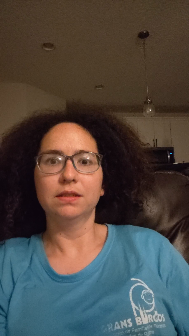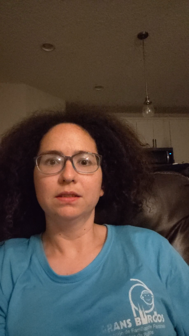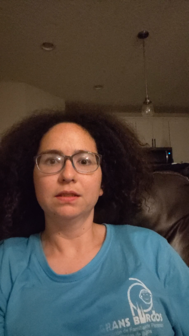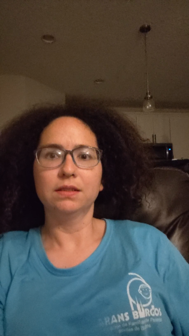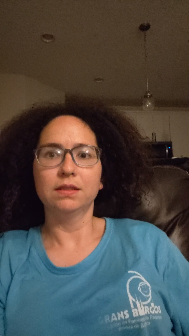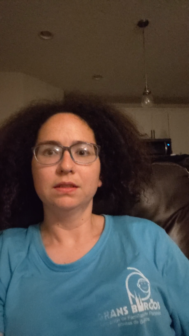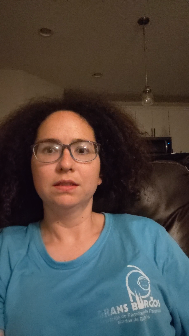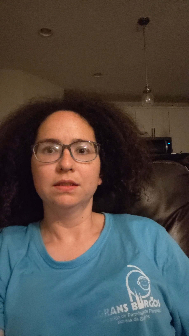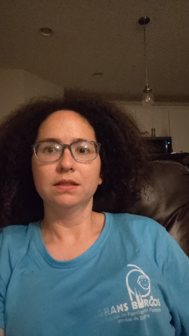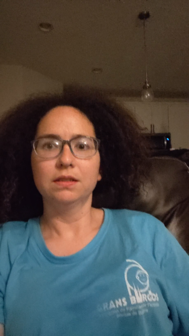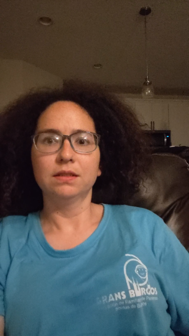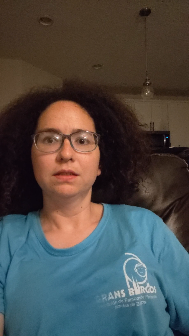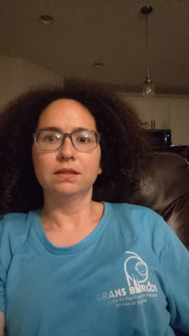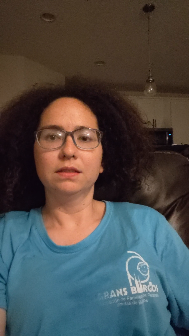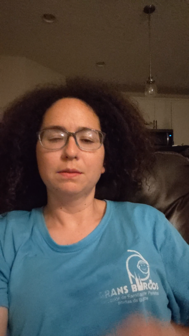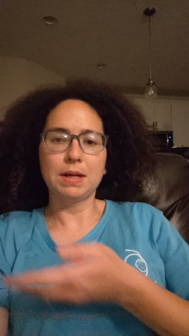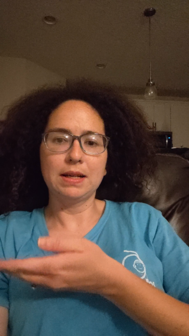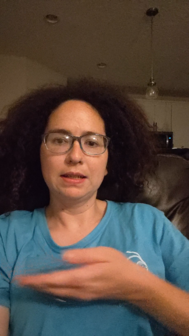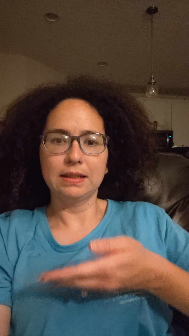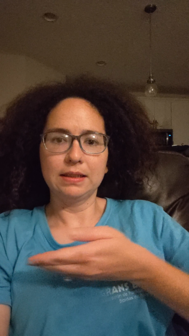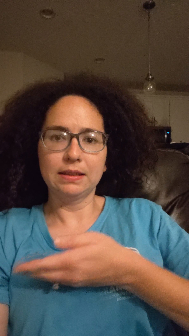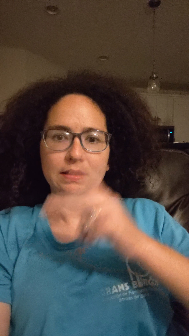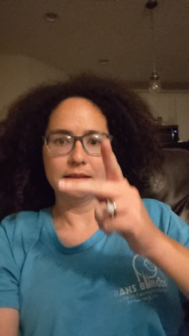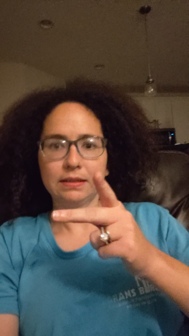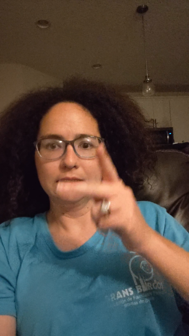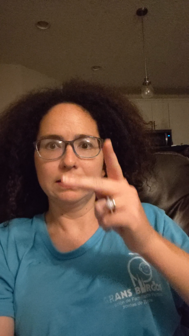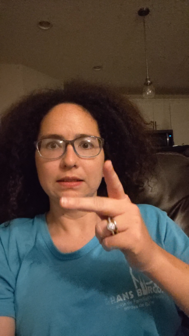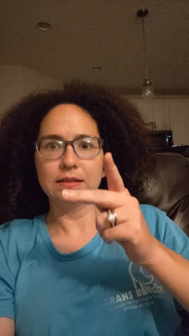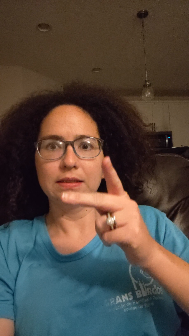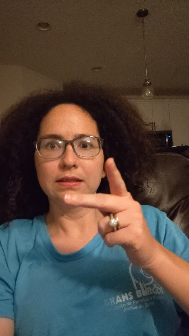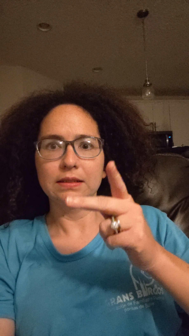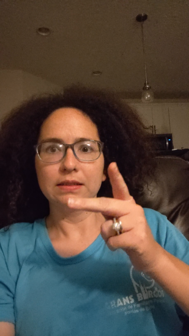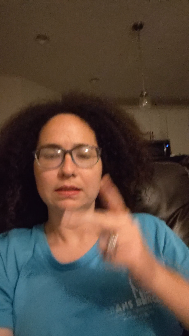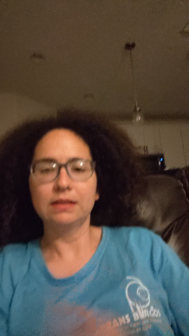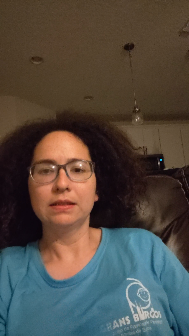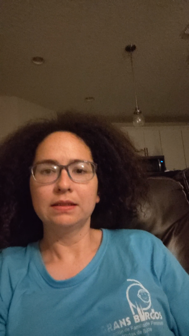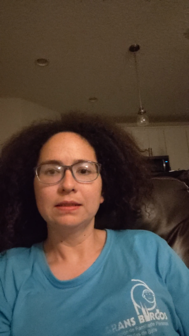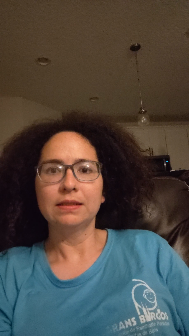babysitter